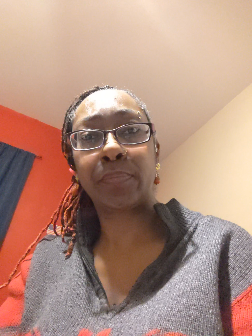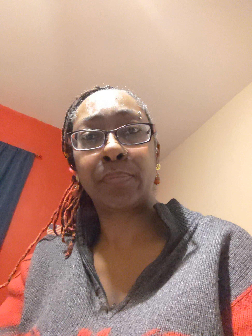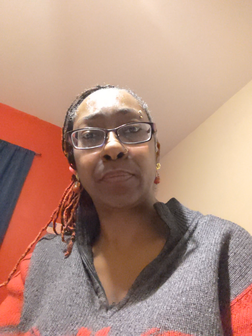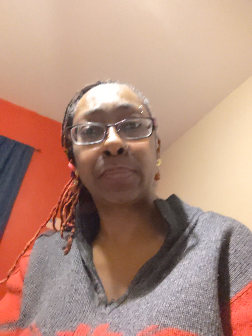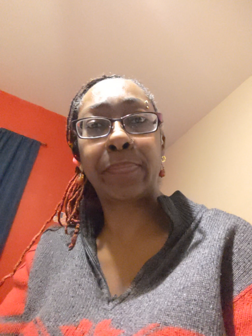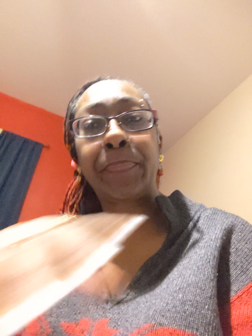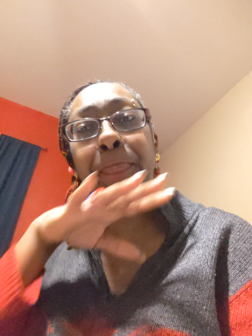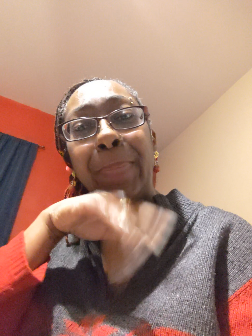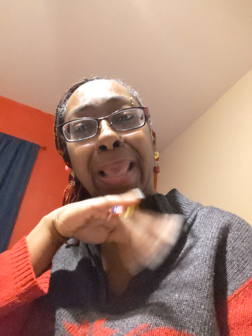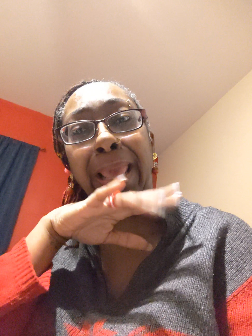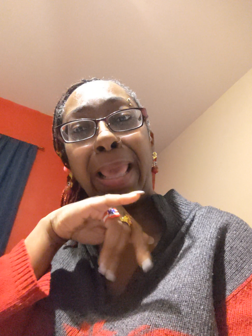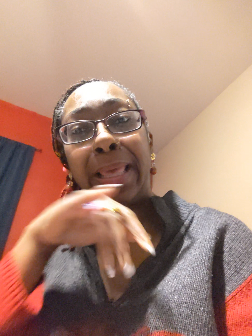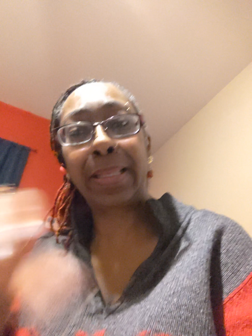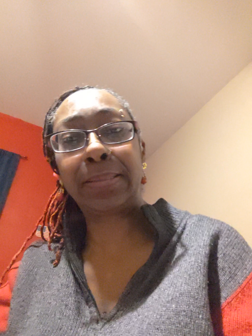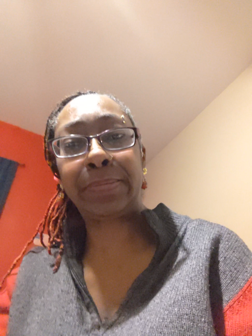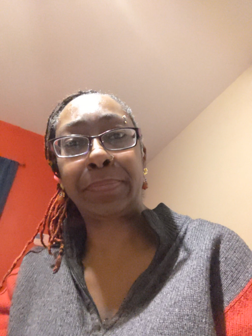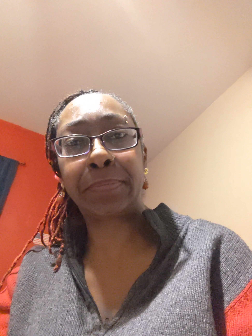pig